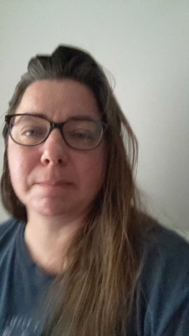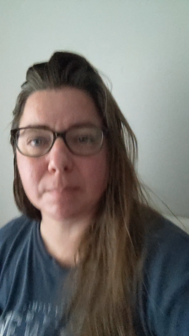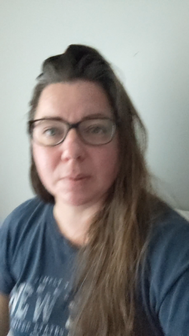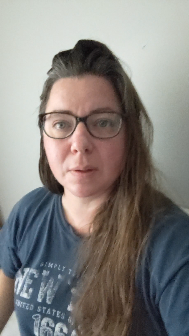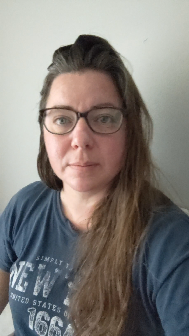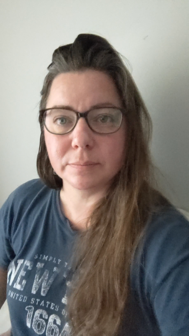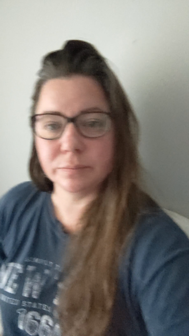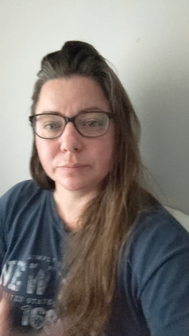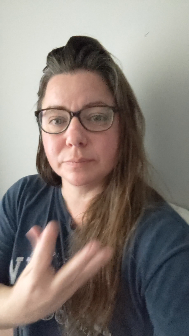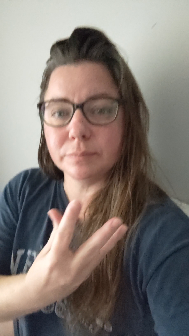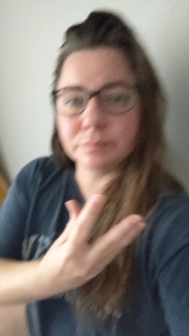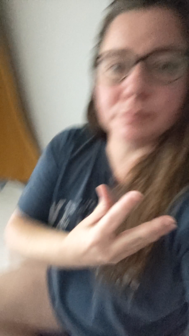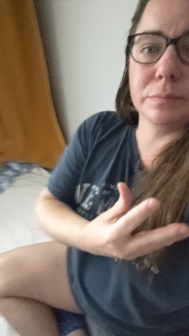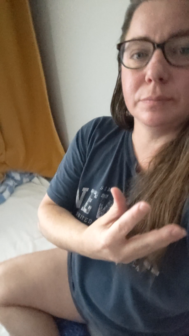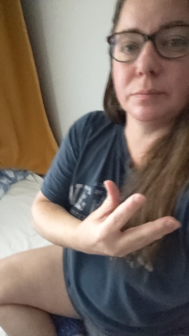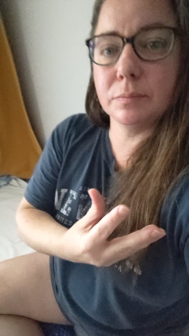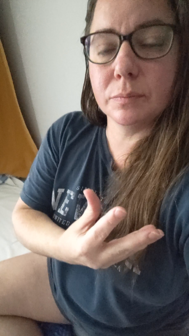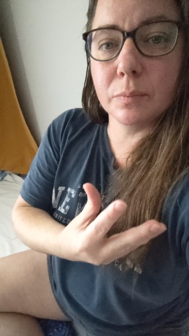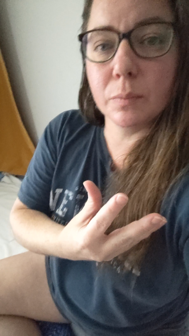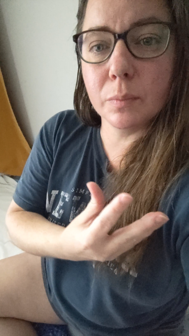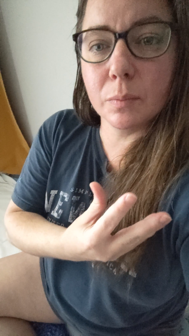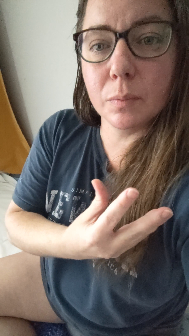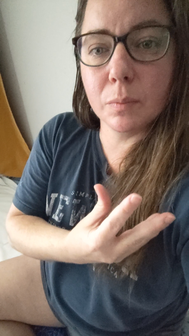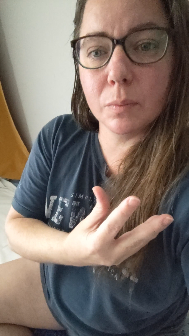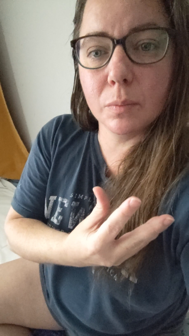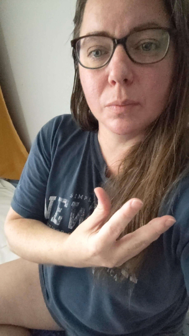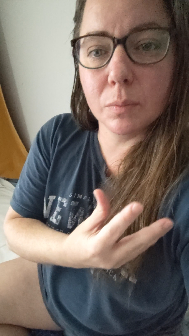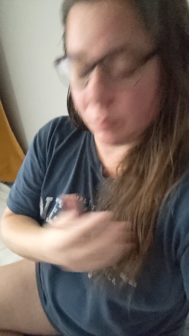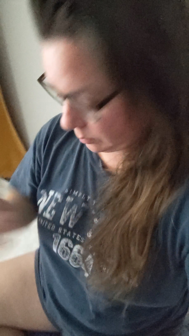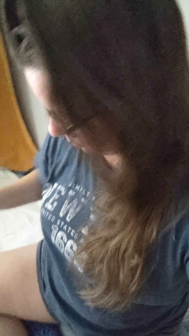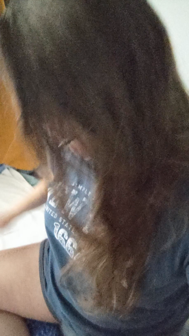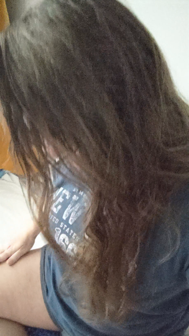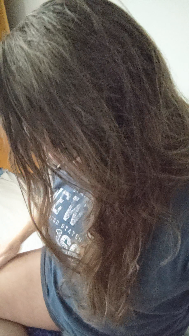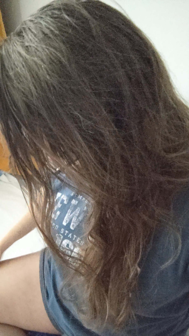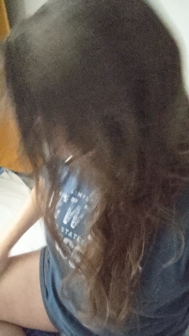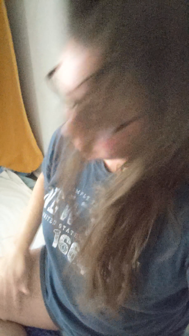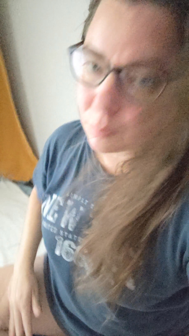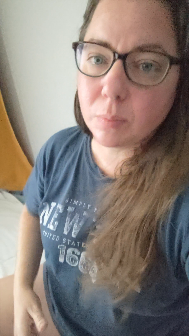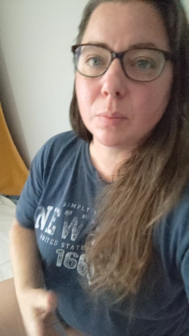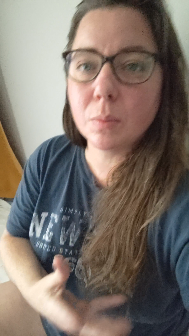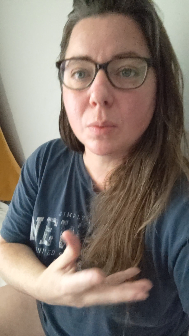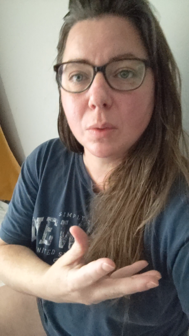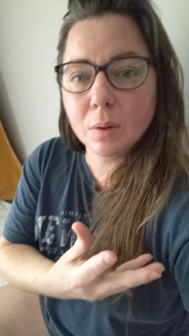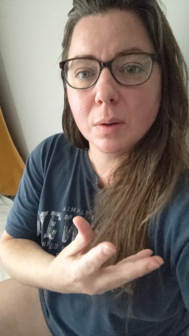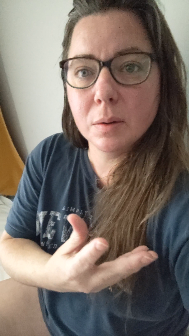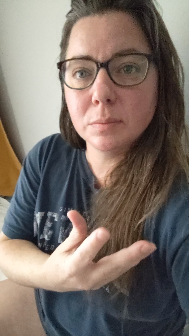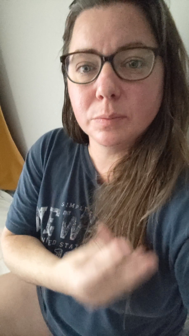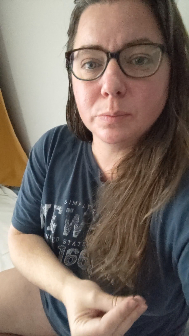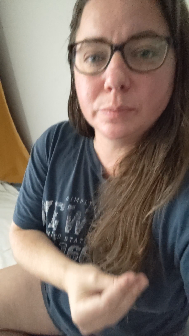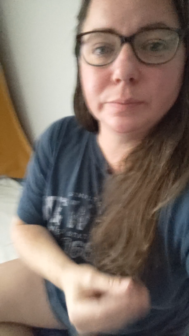poor